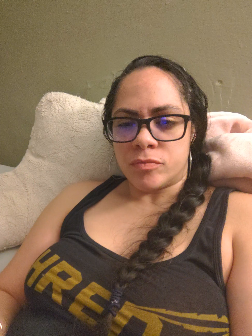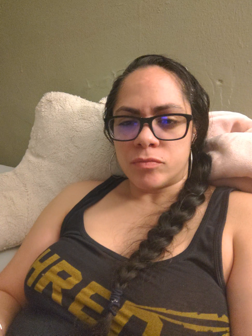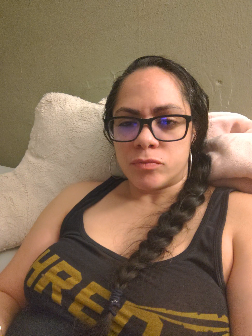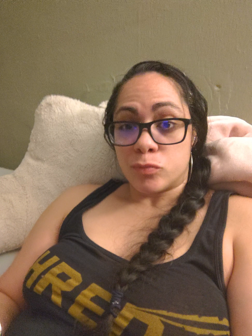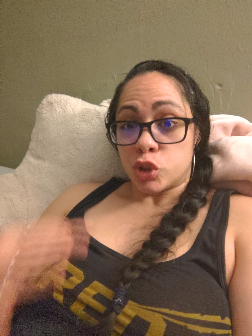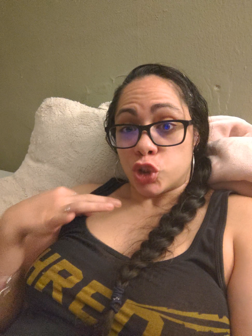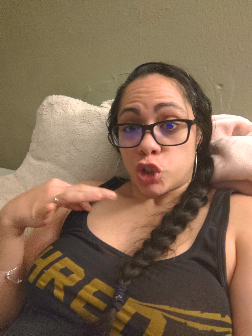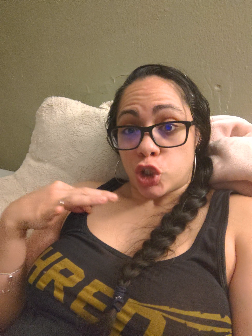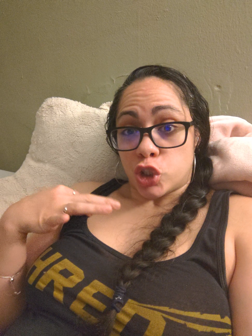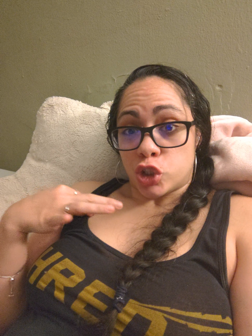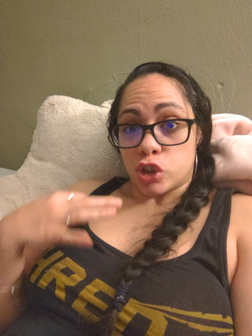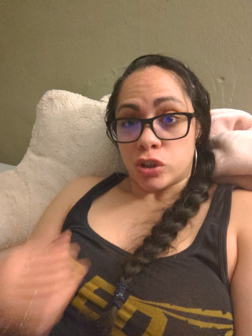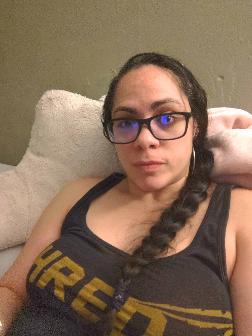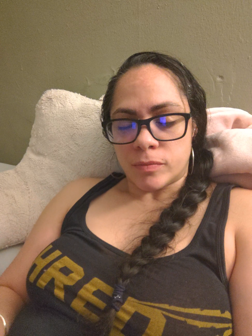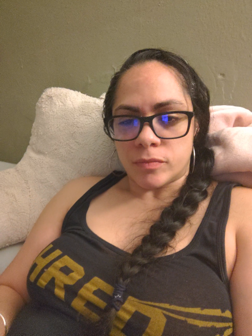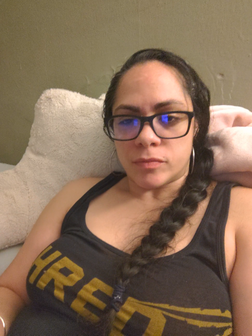shirt